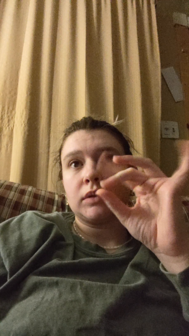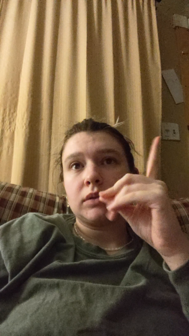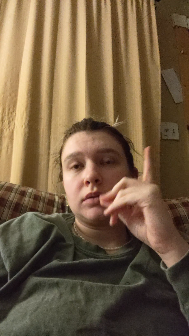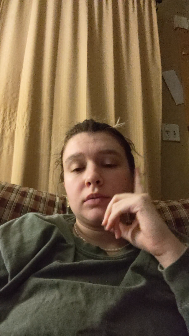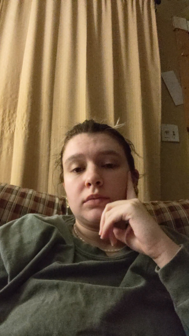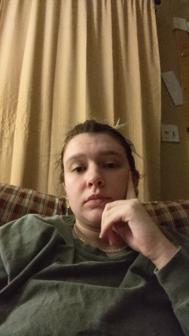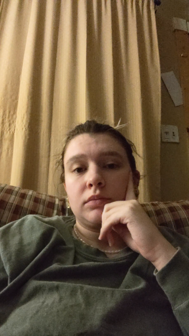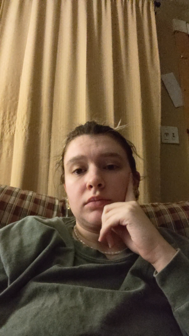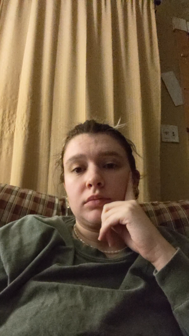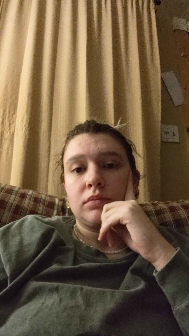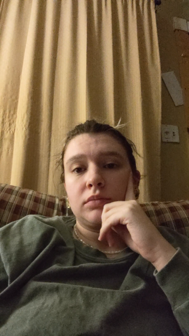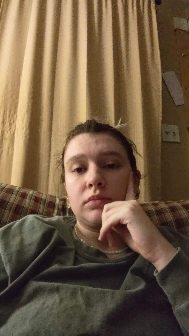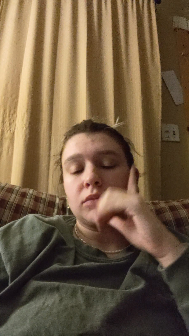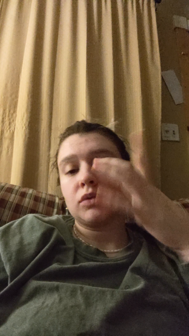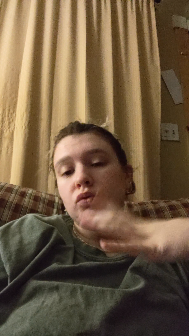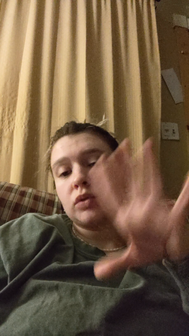dress